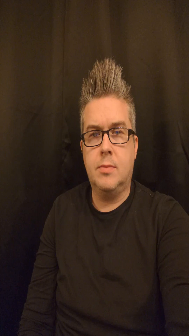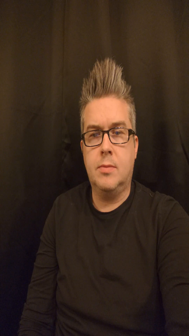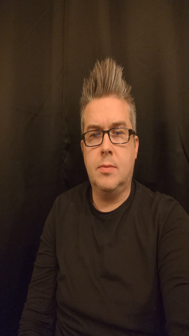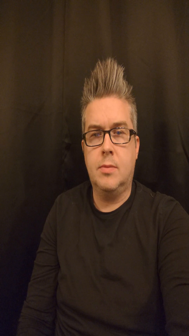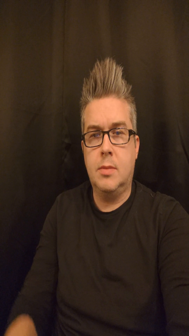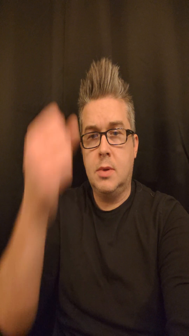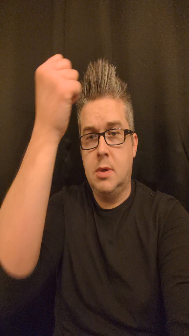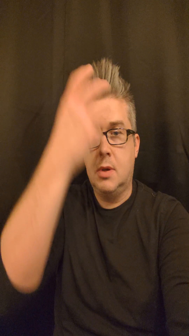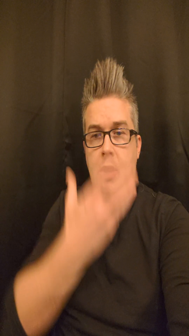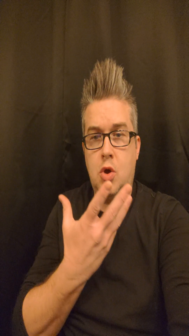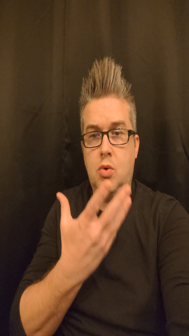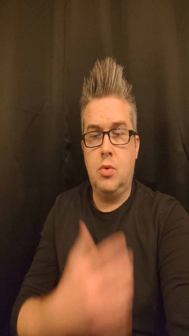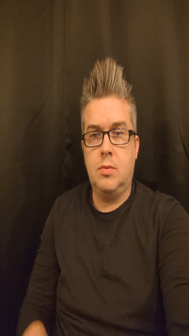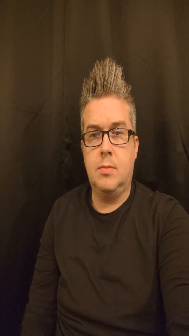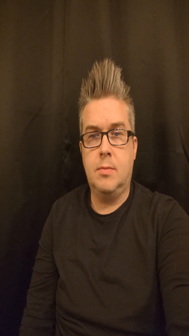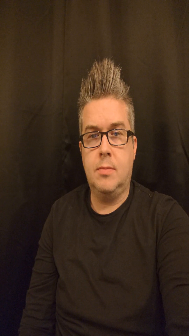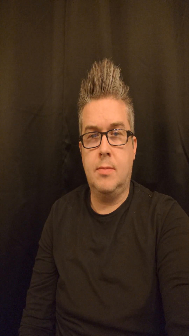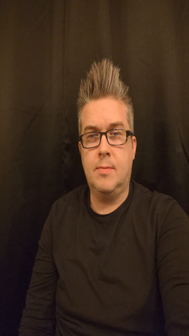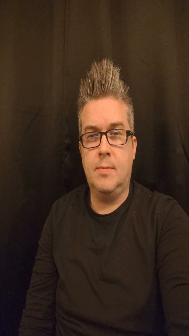shower